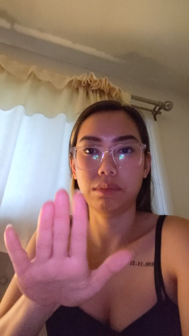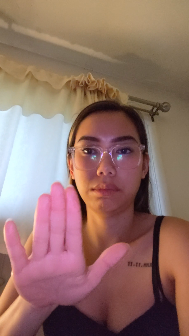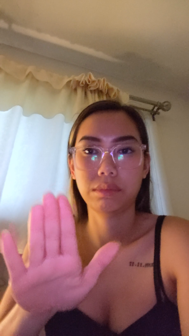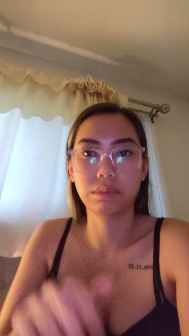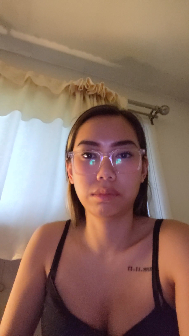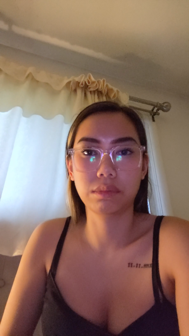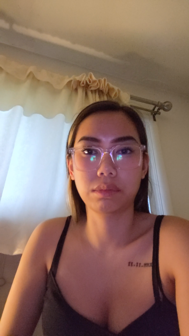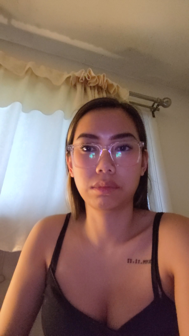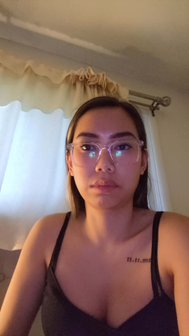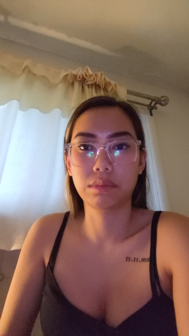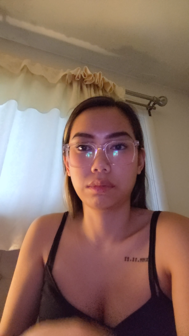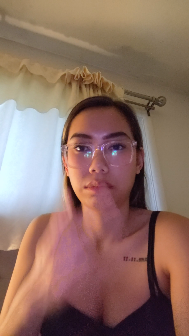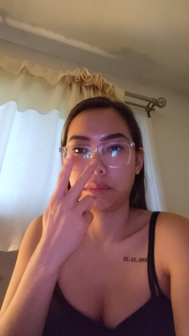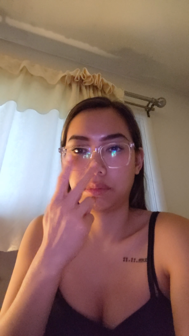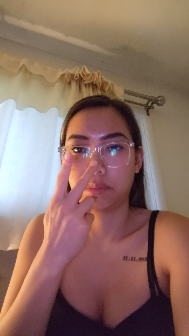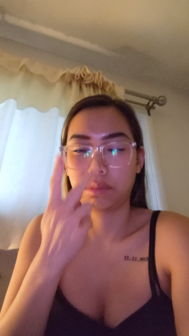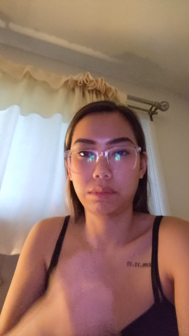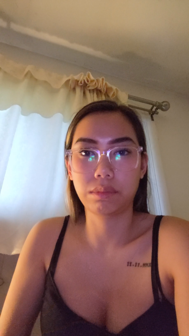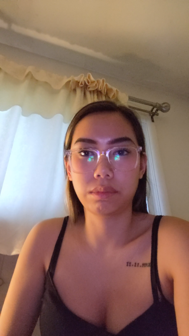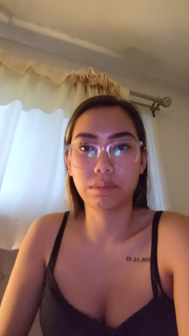penis